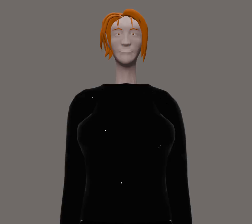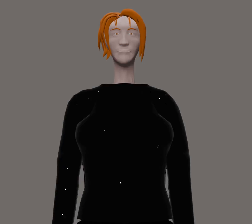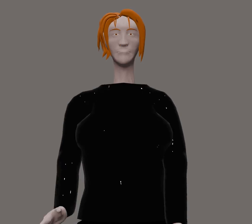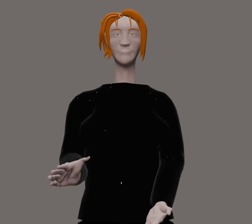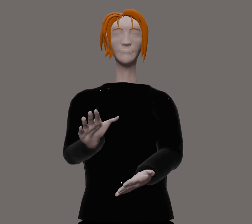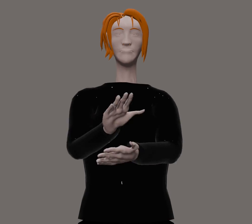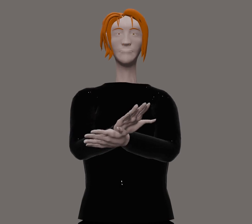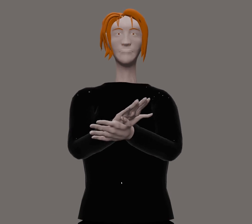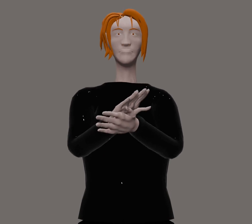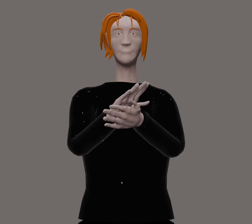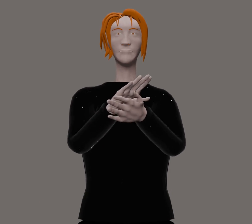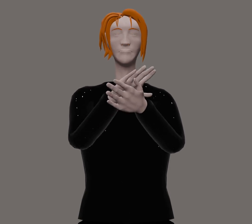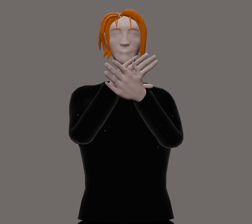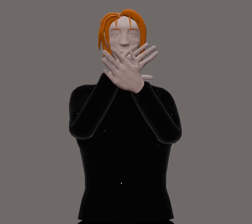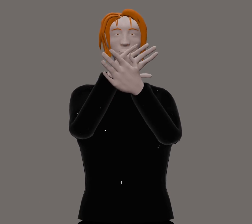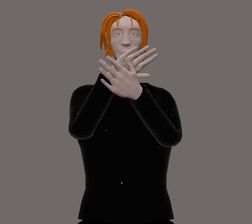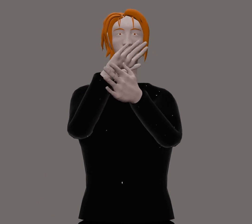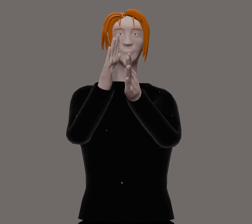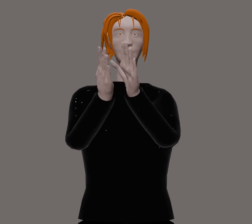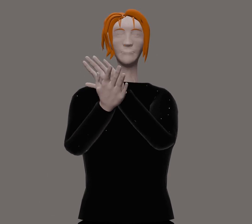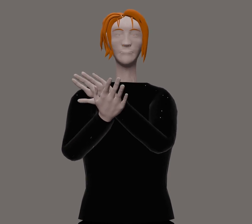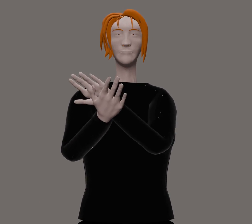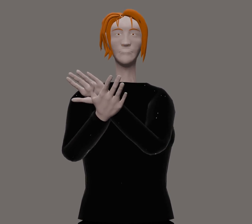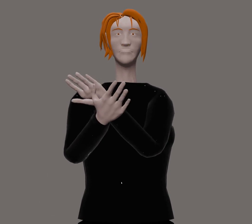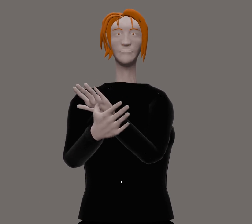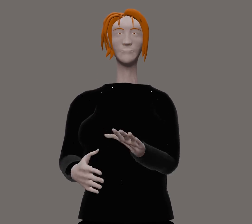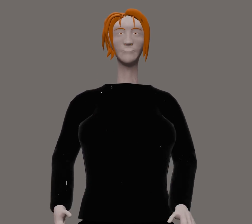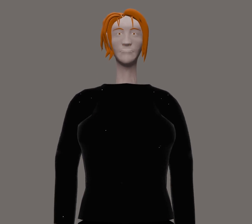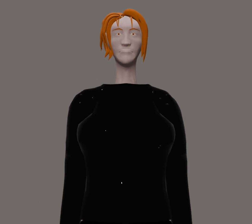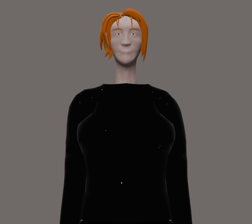Become